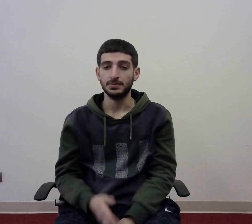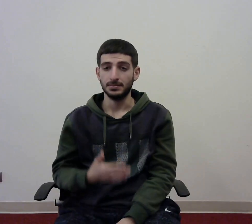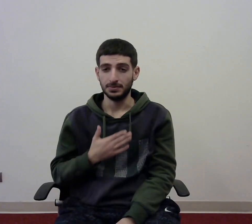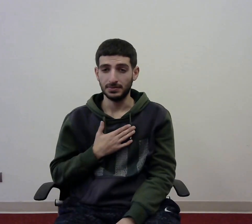mən